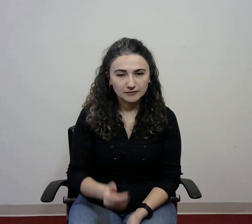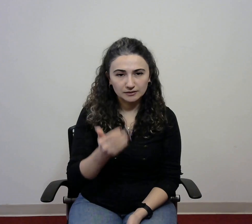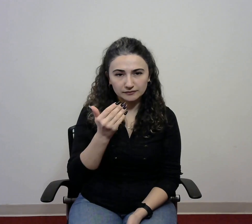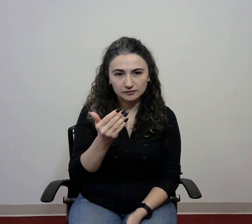siz